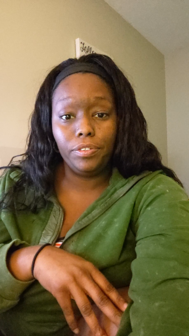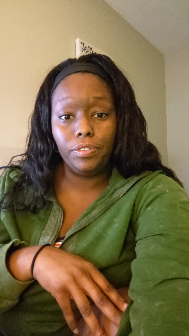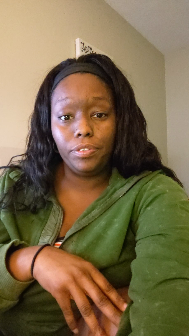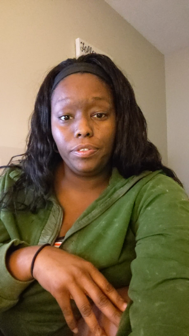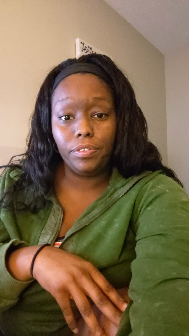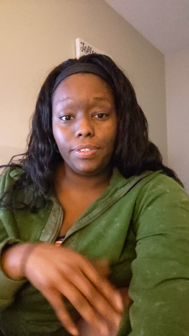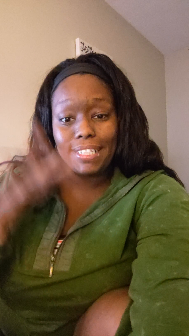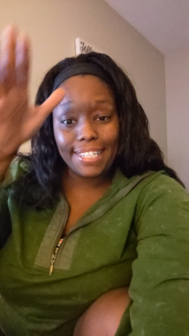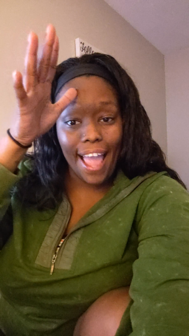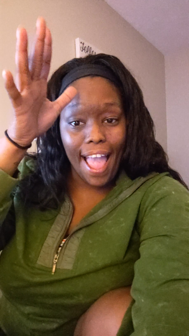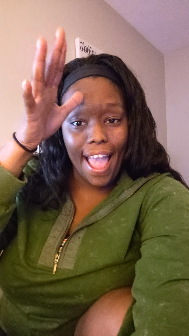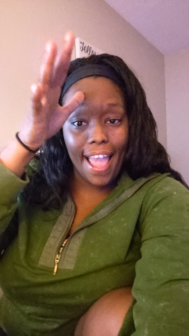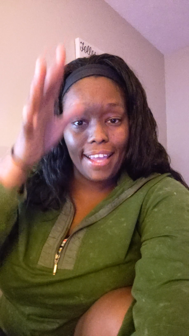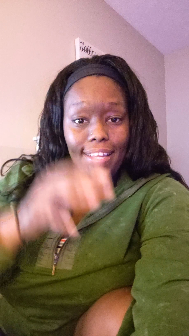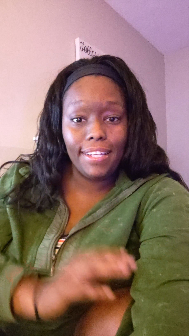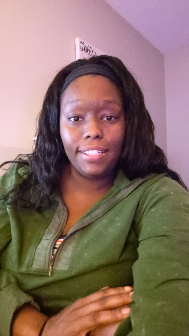daddy